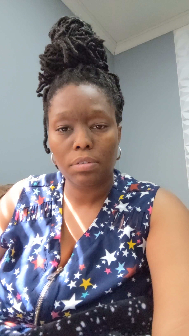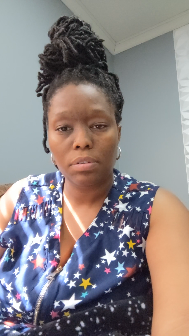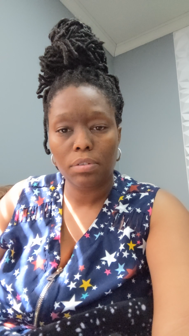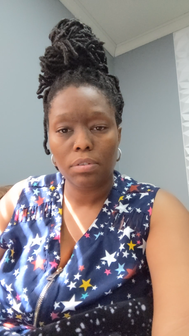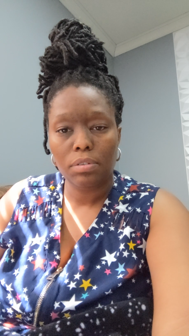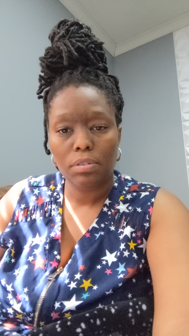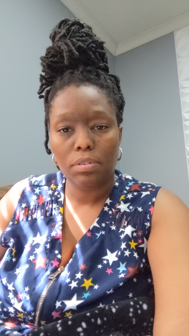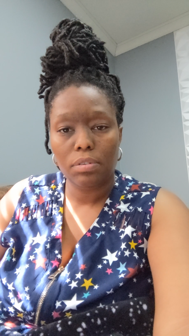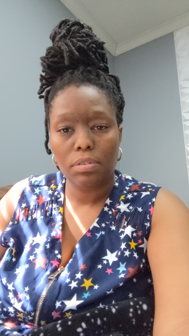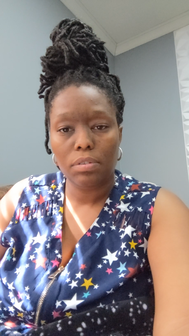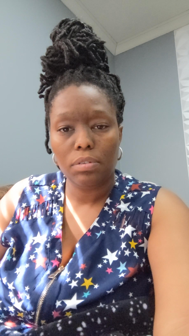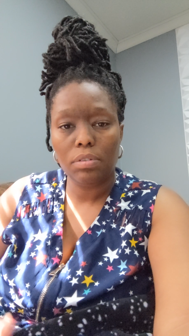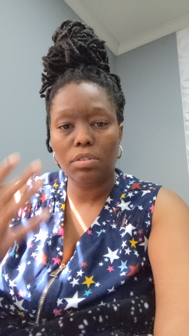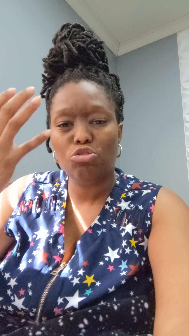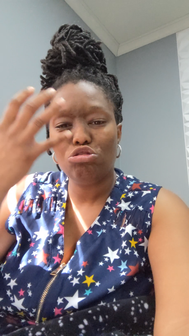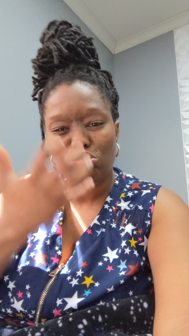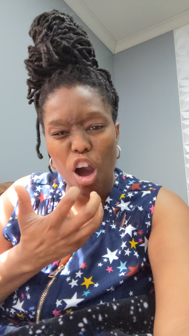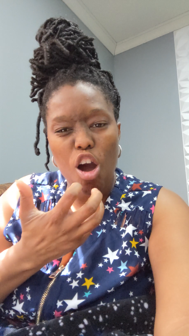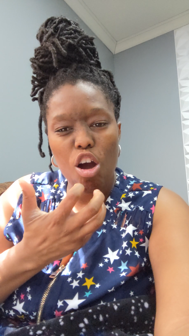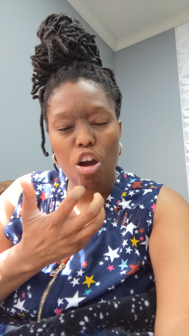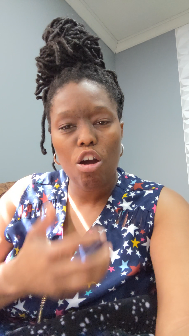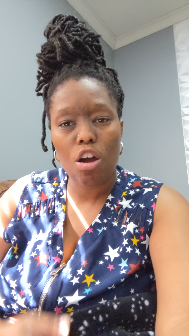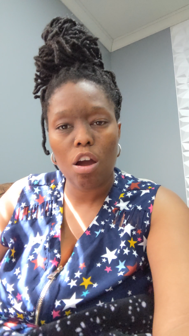dark